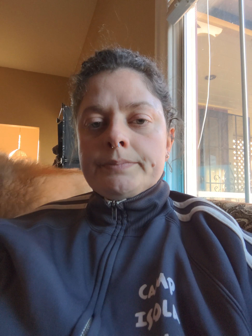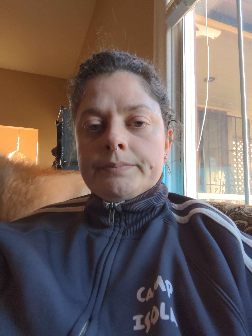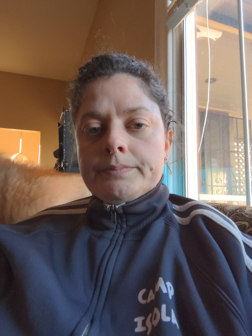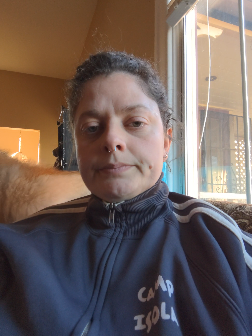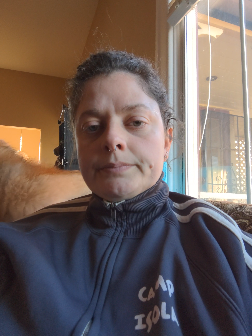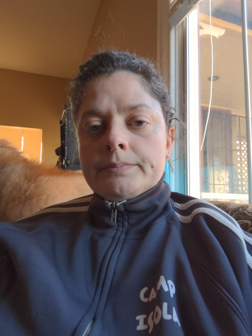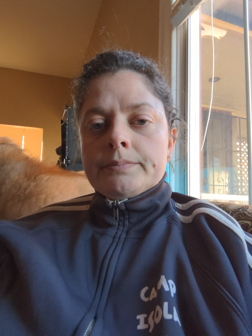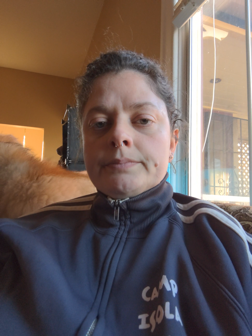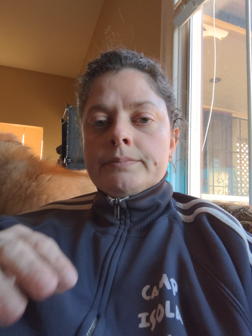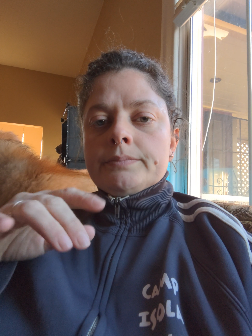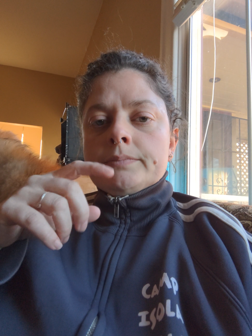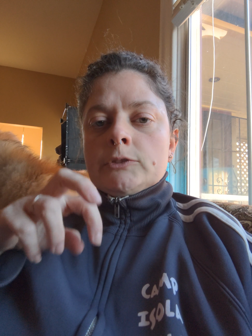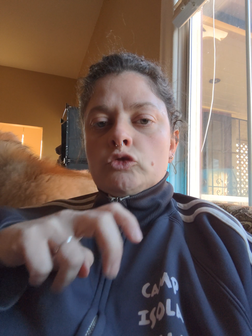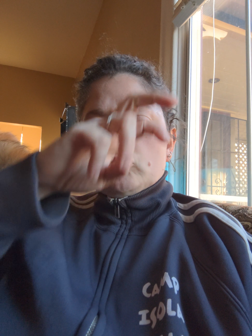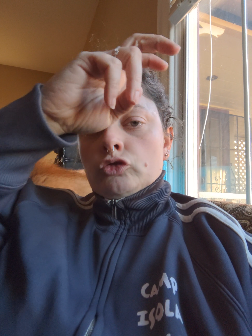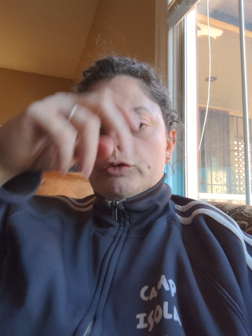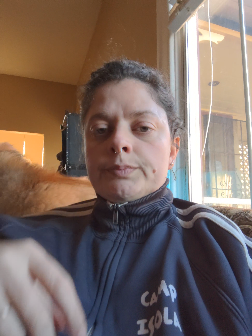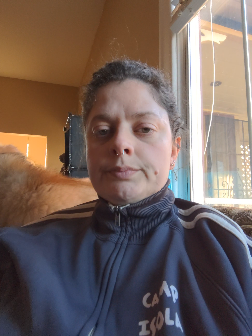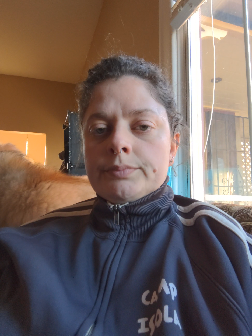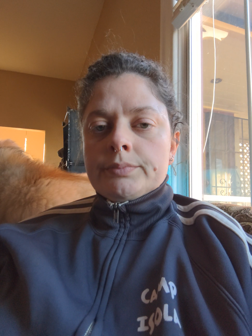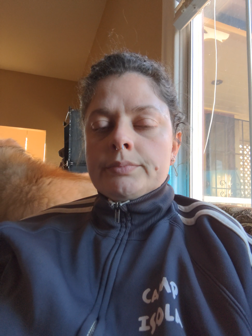stairs